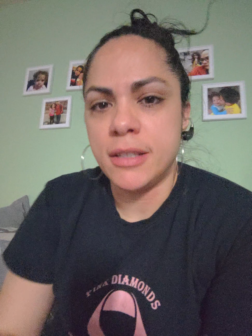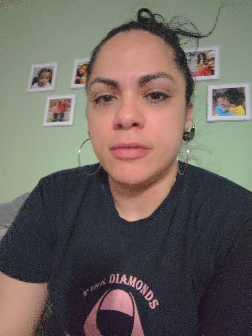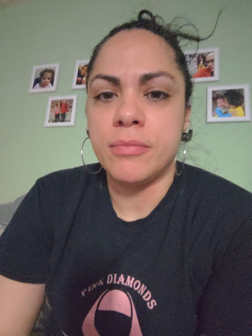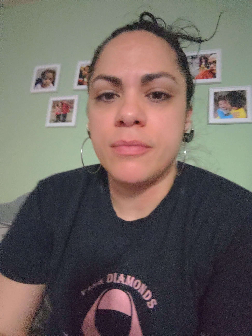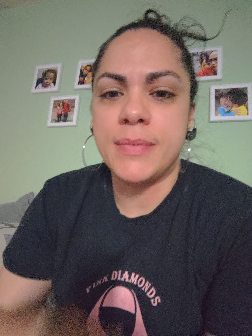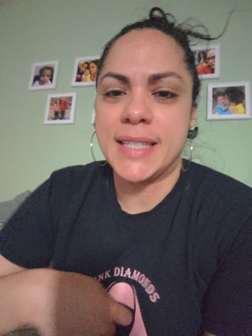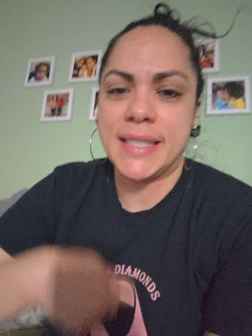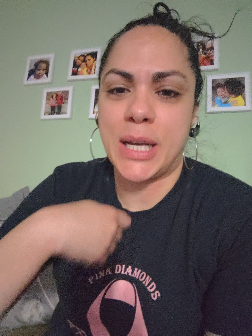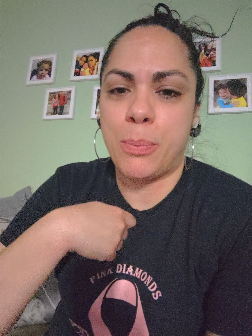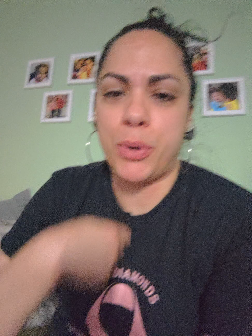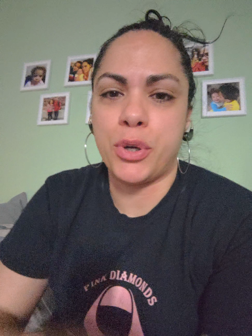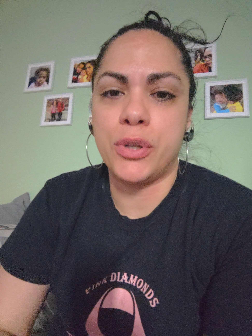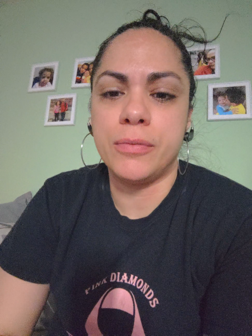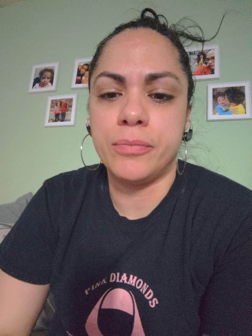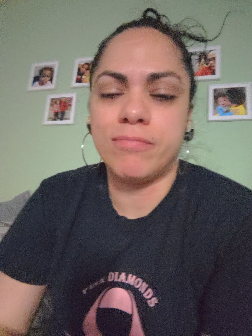zipper